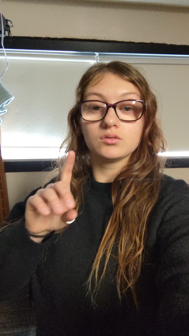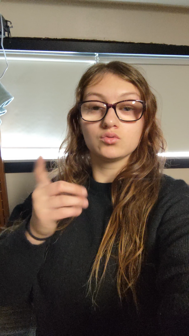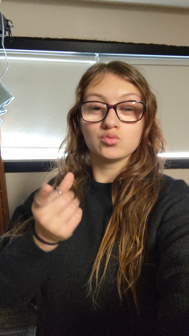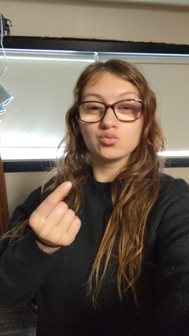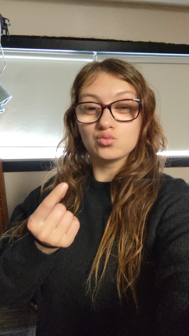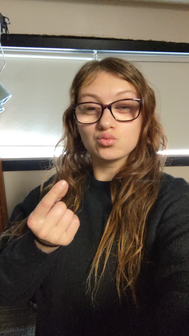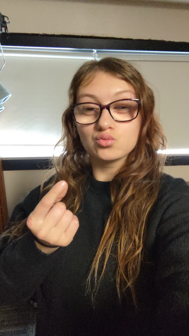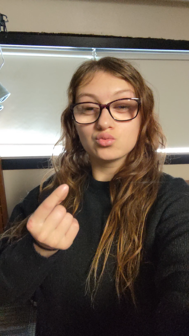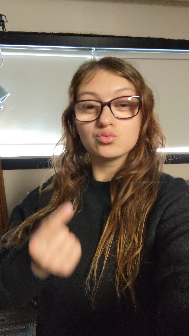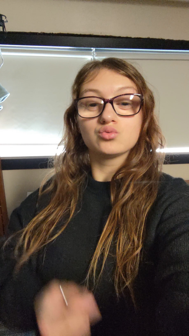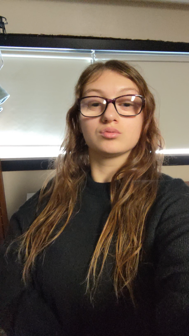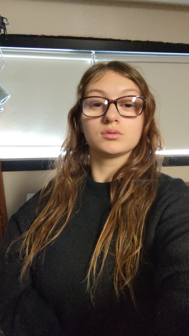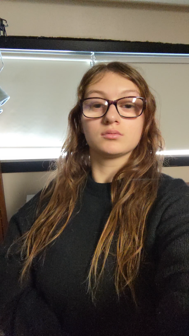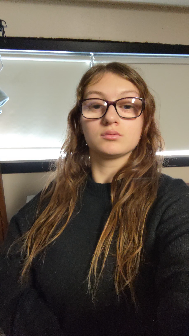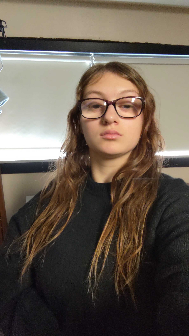do